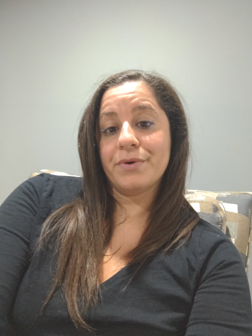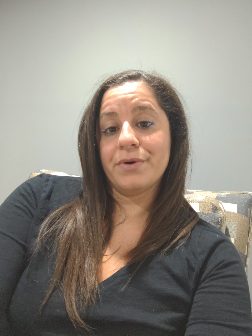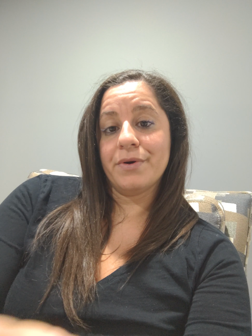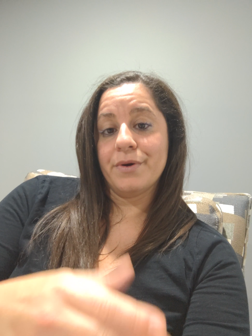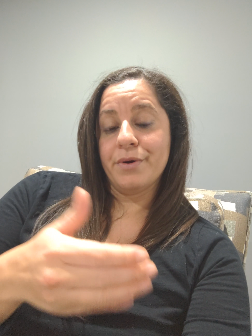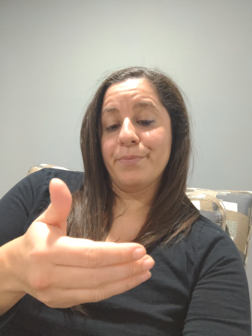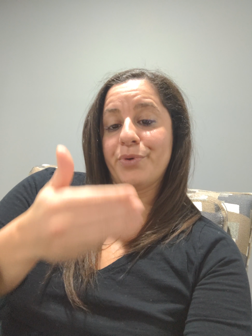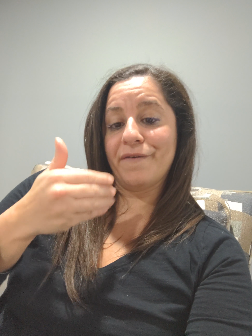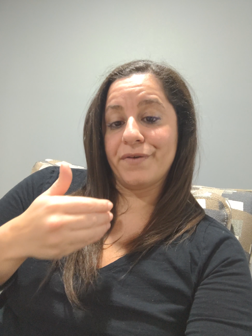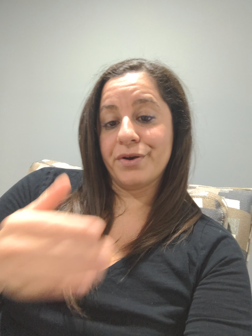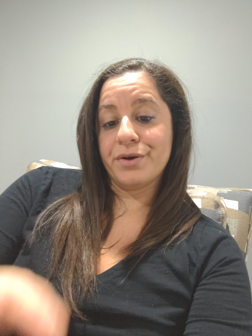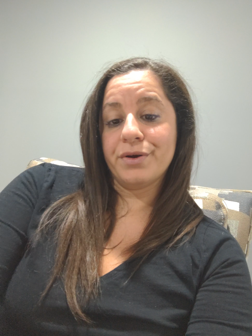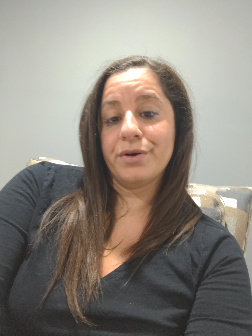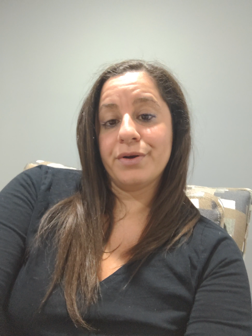before